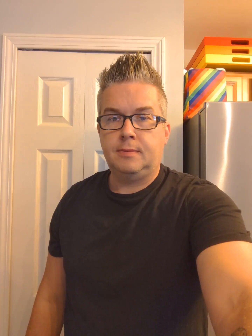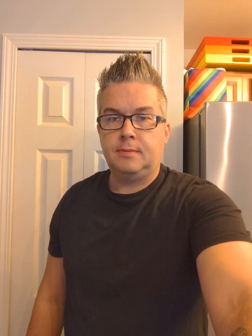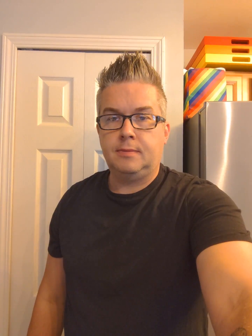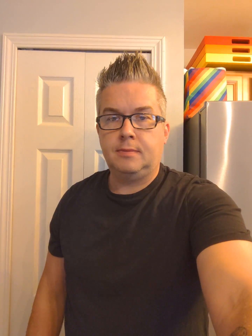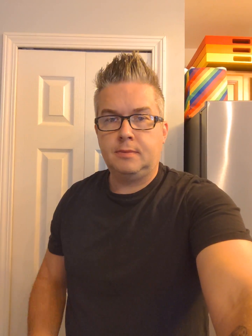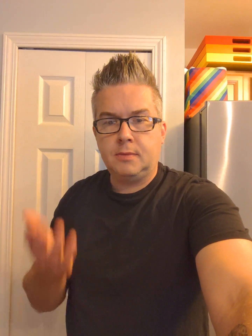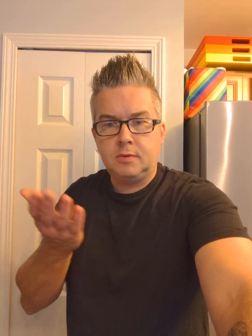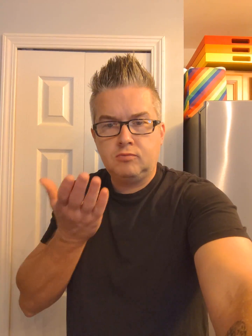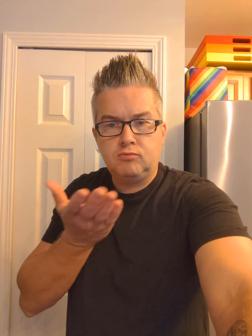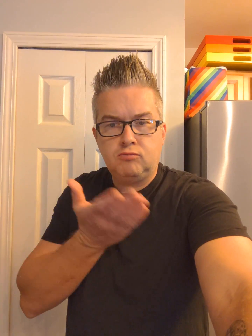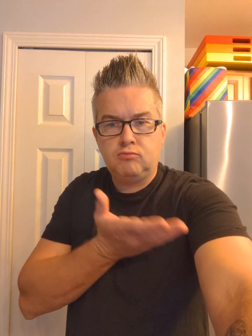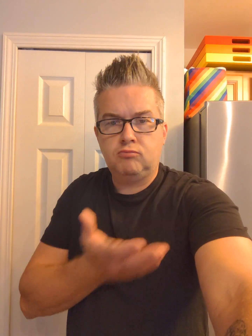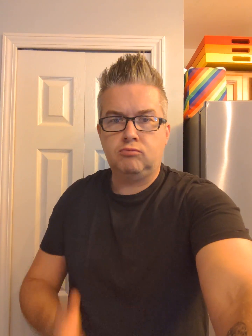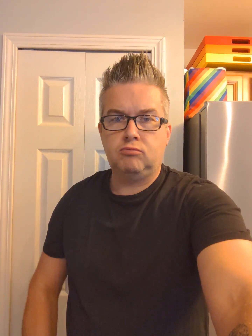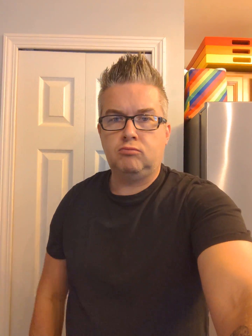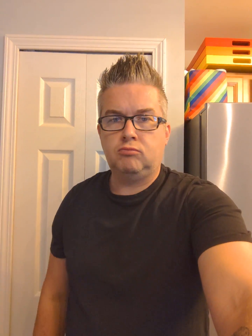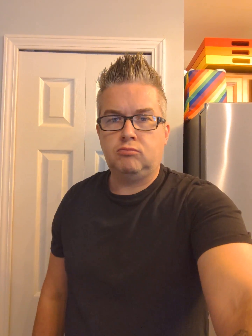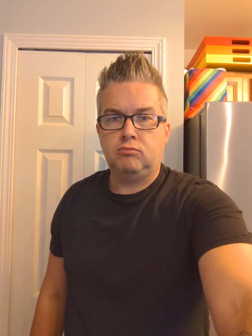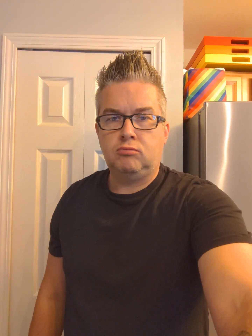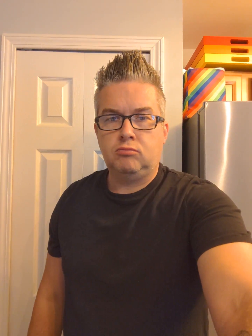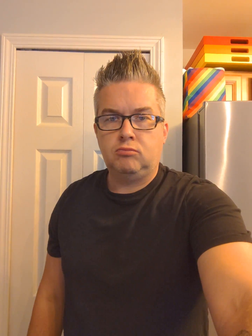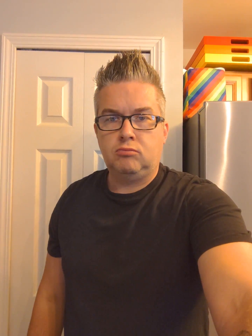carry